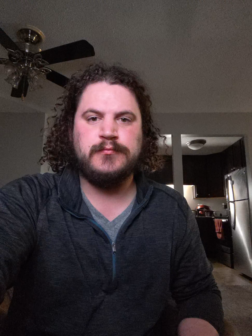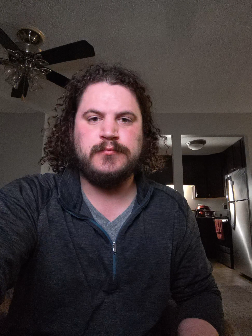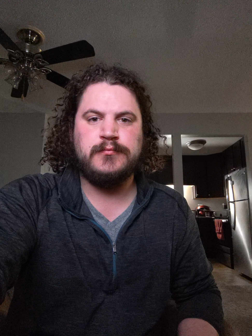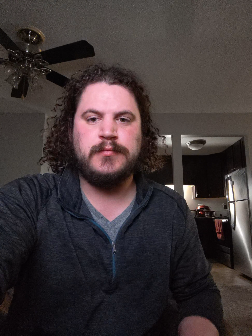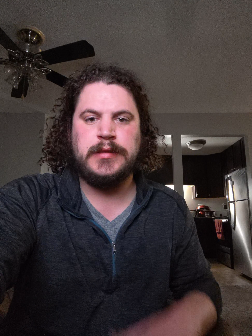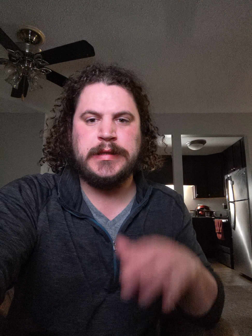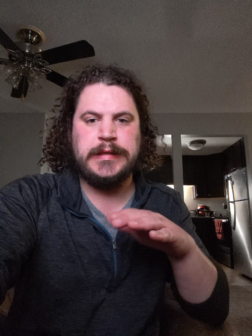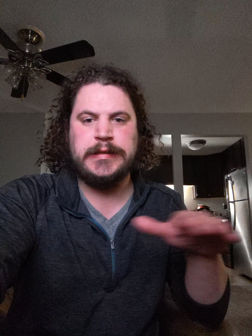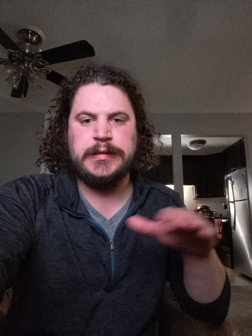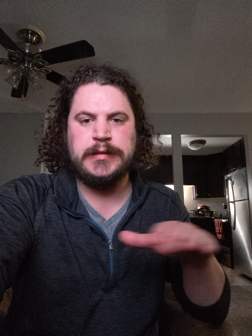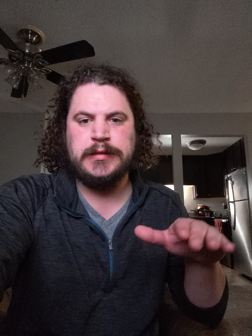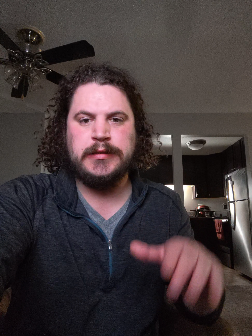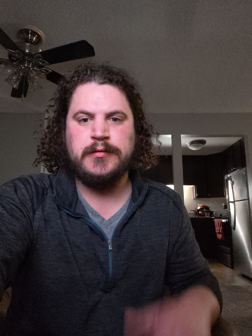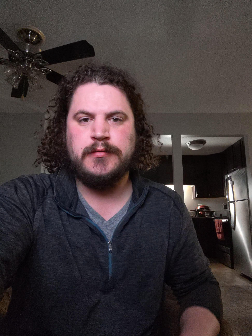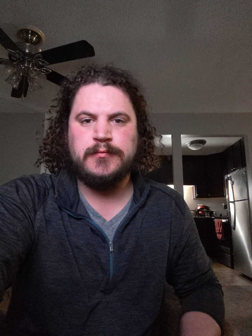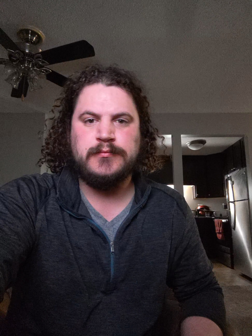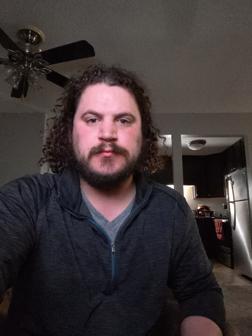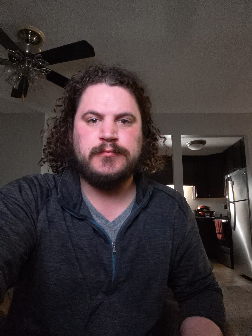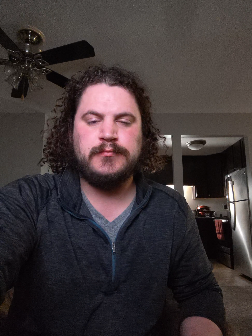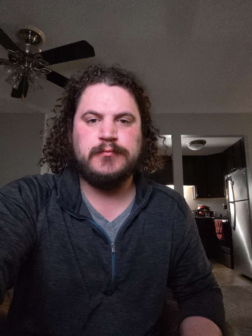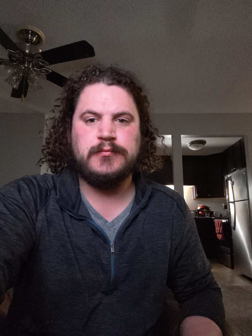clean